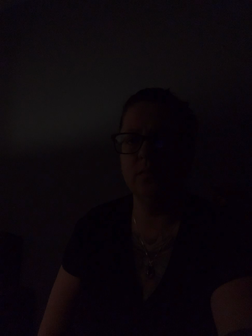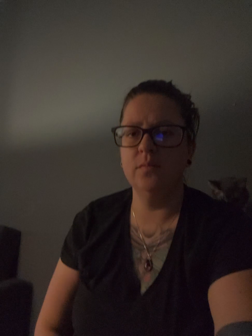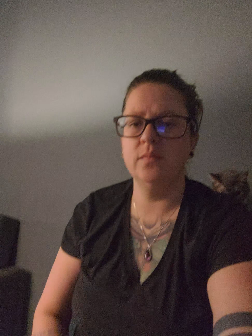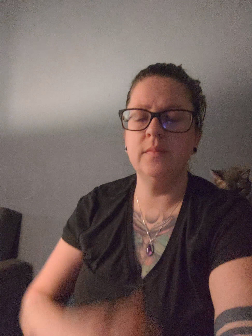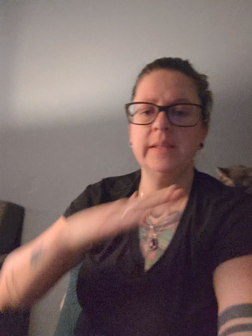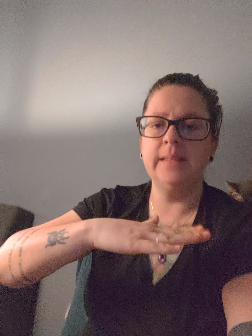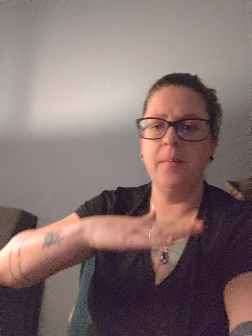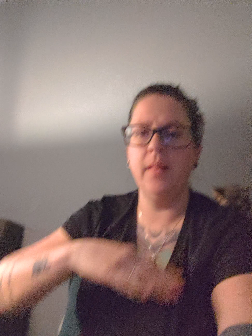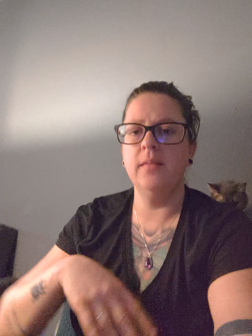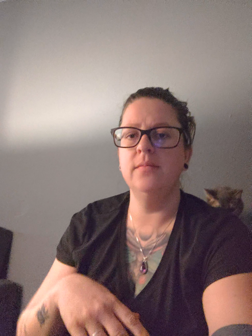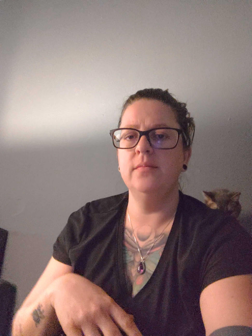table